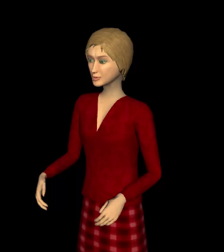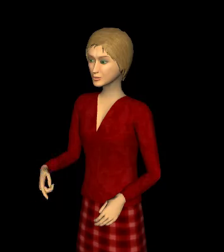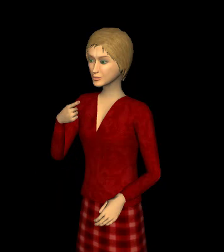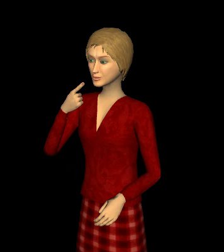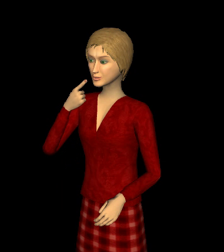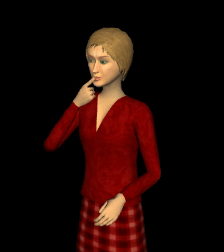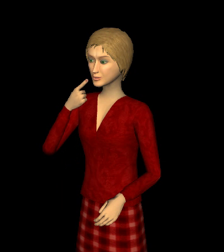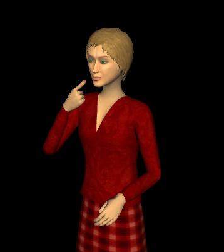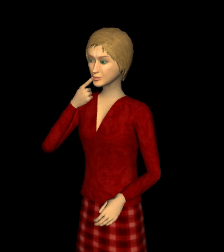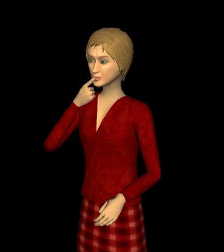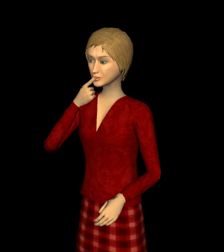طعم